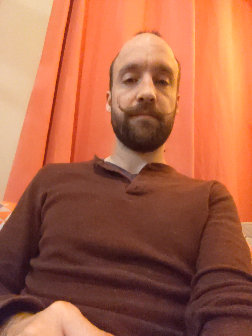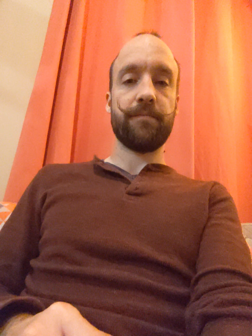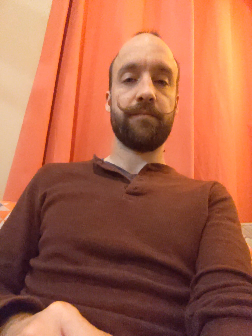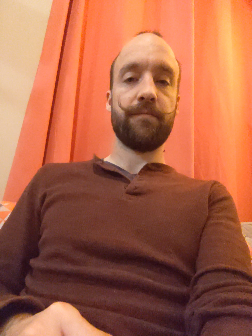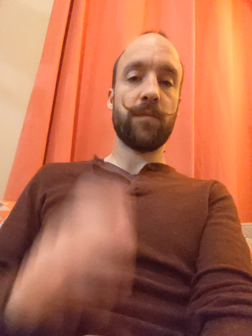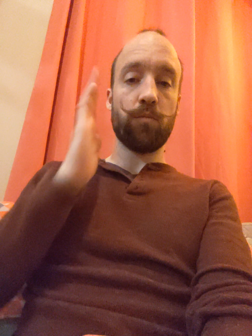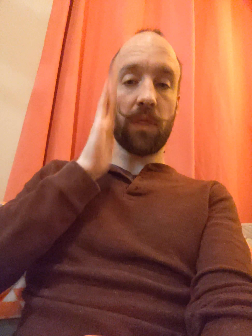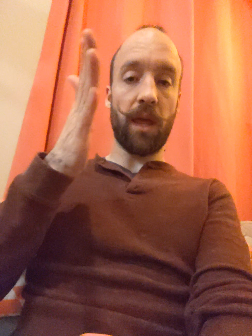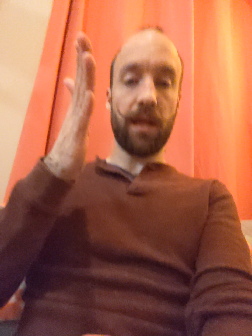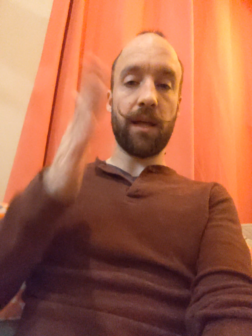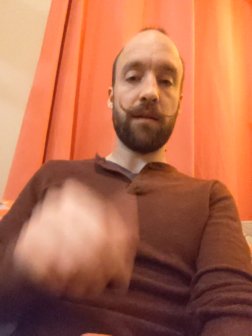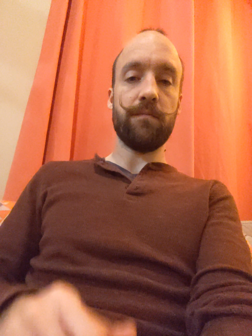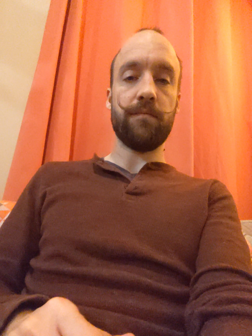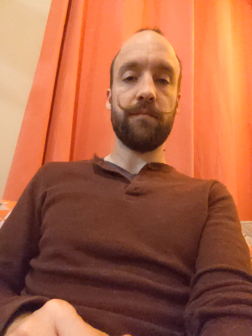will